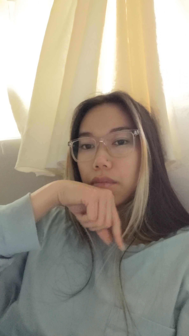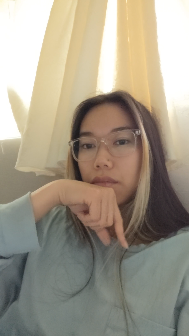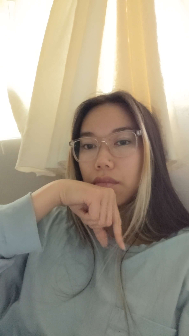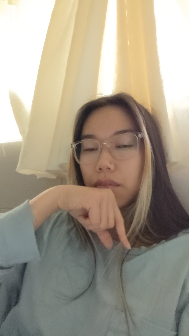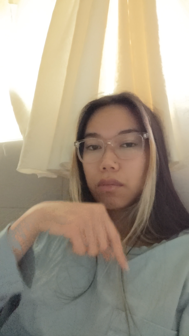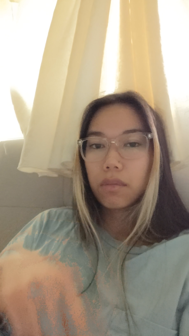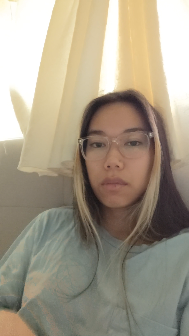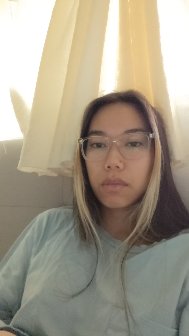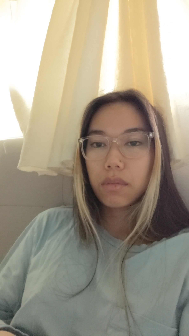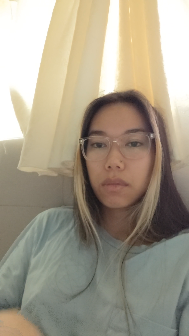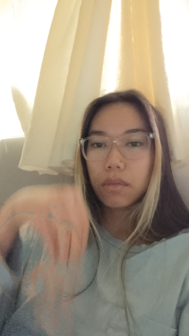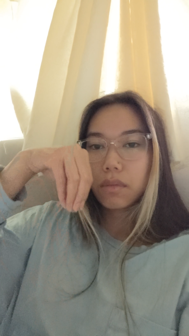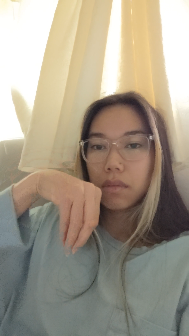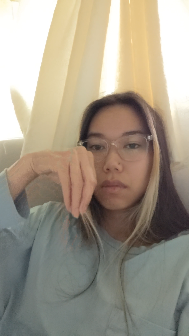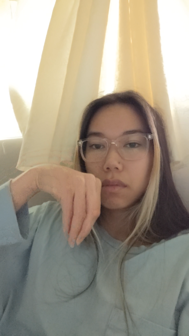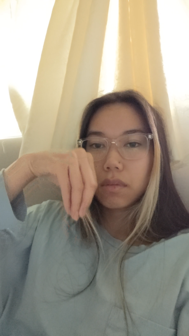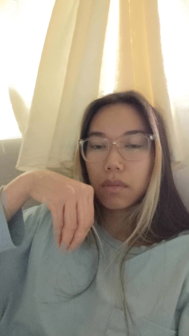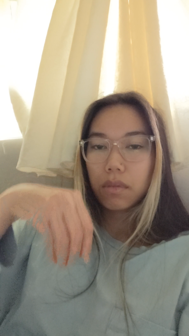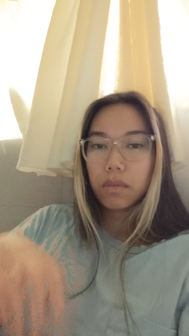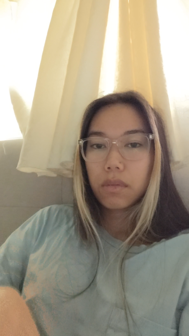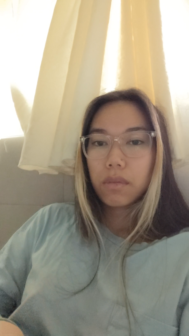inside